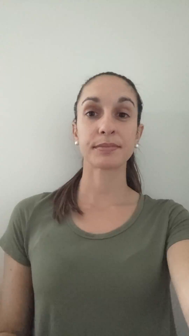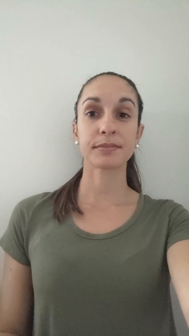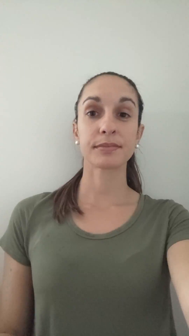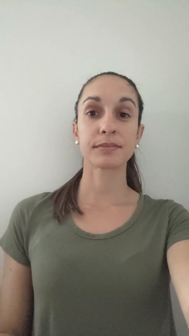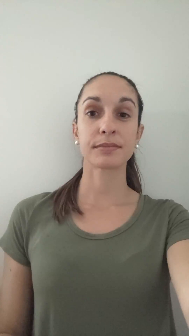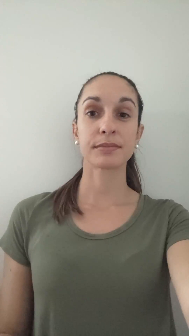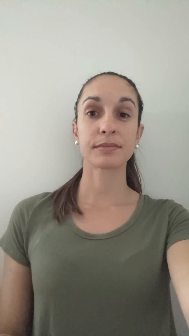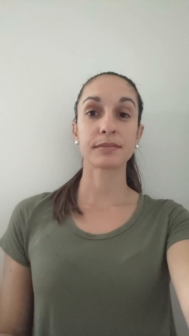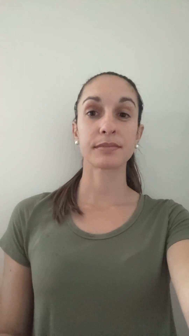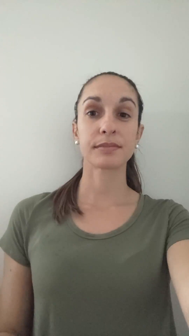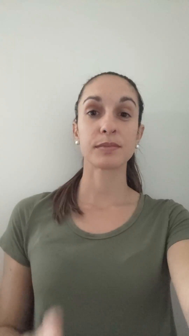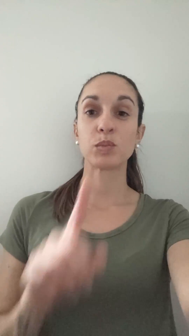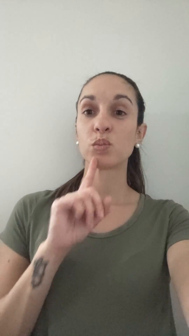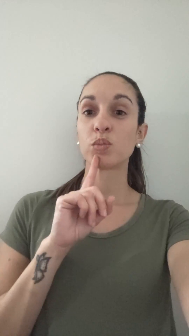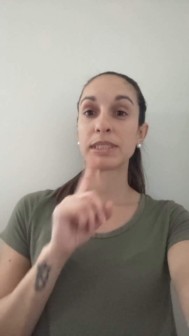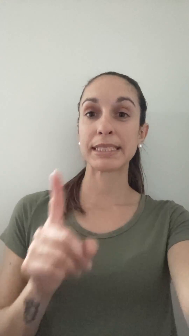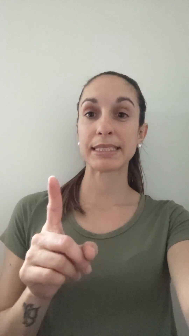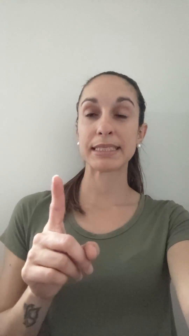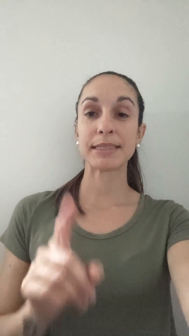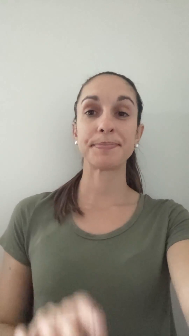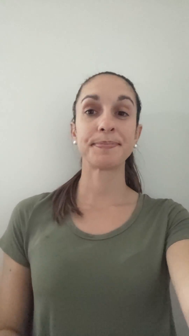is